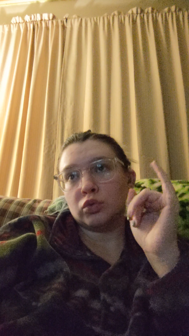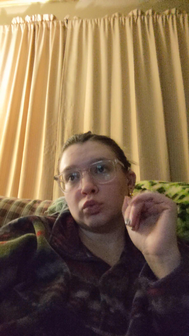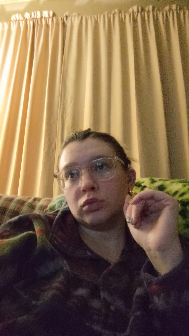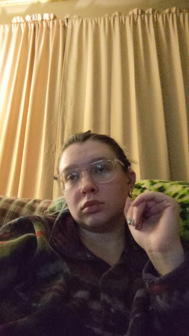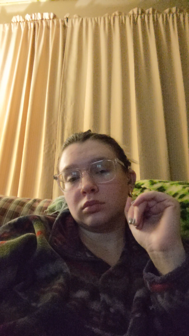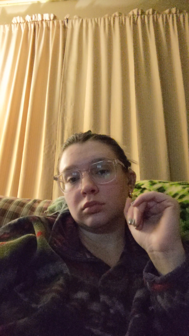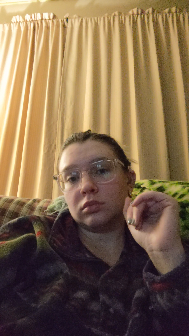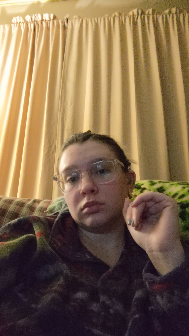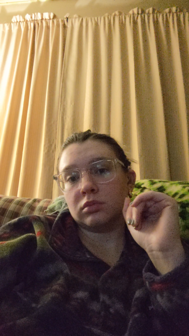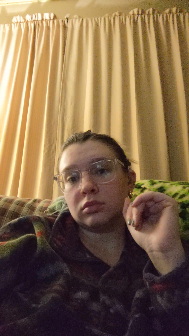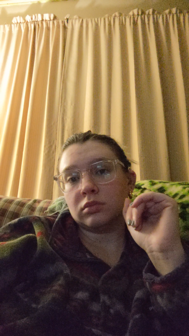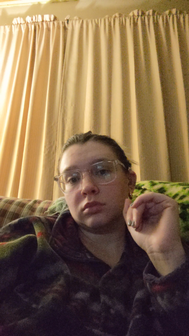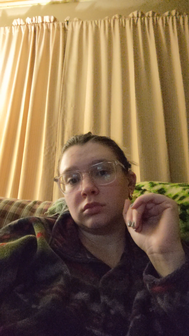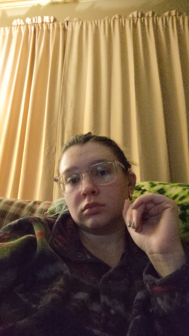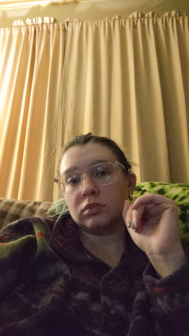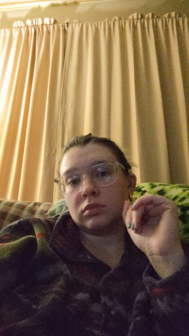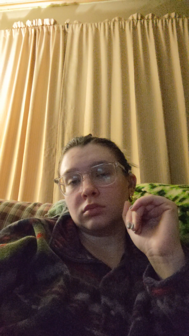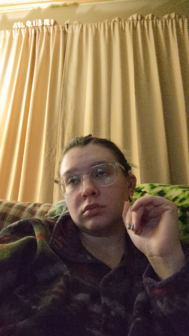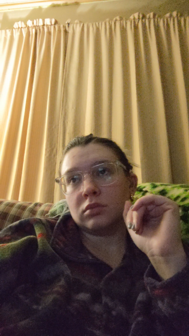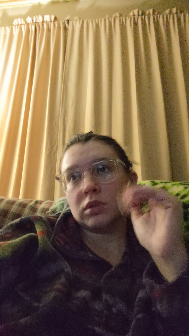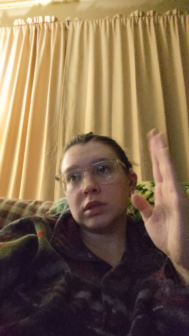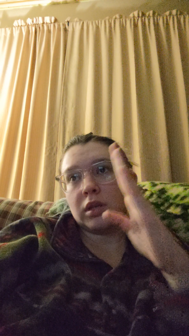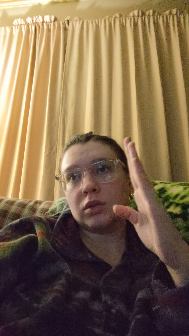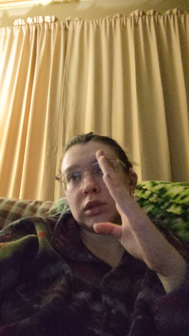downtown